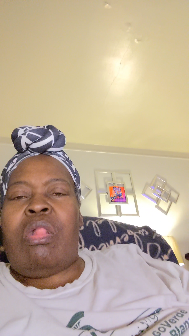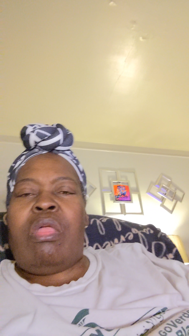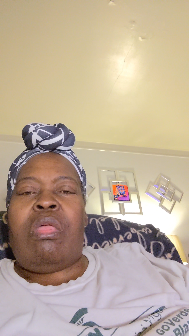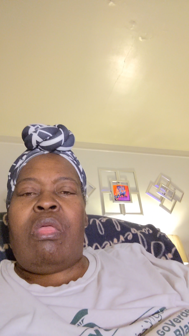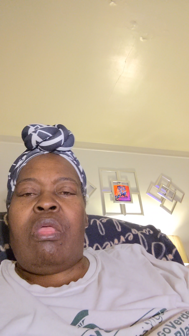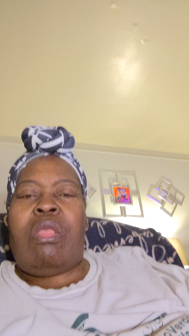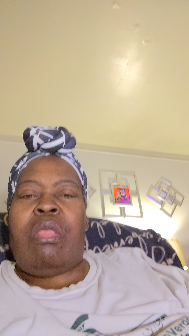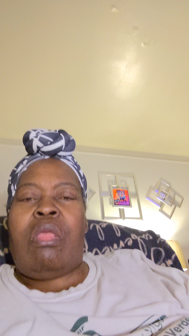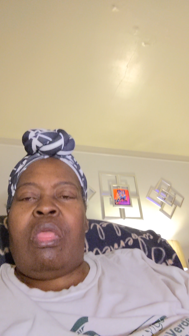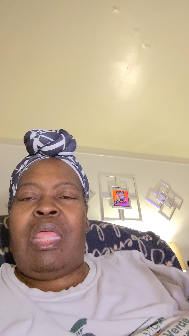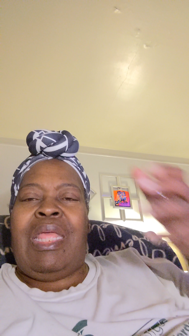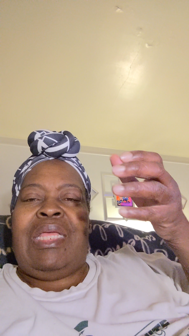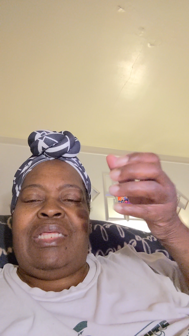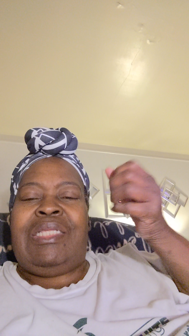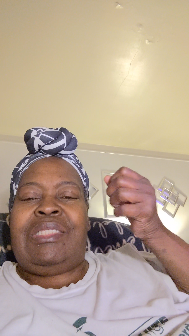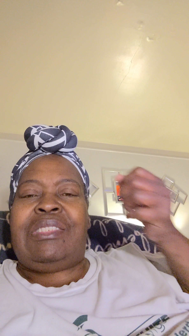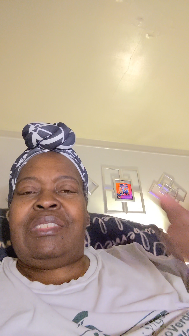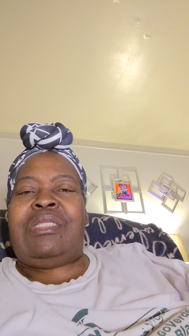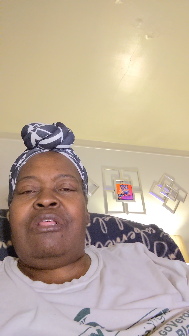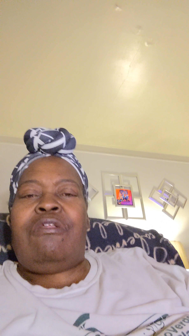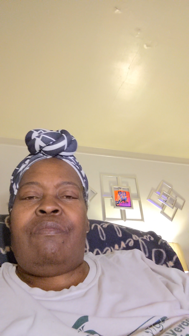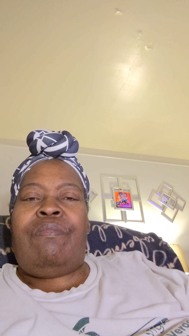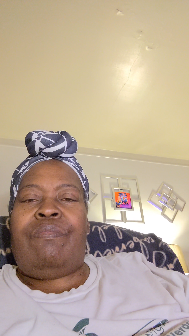get